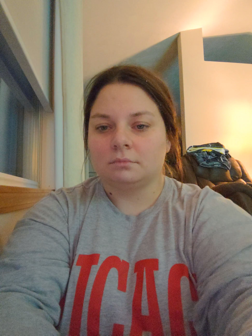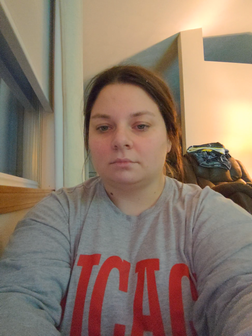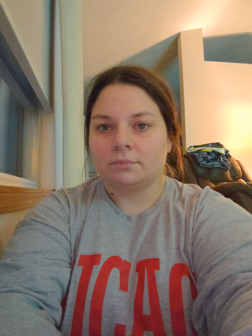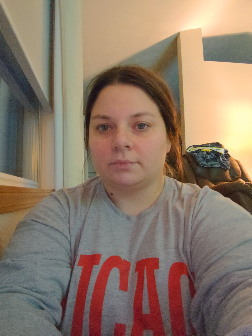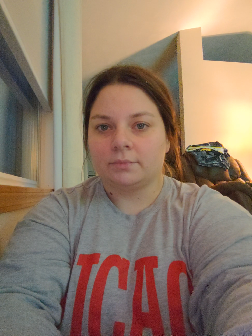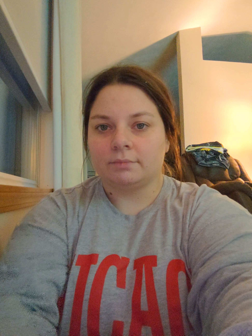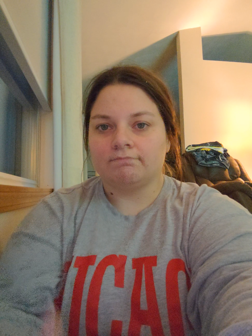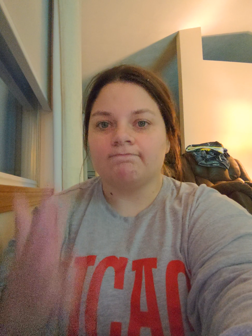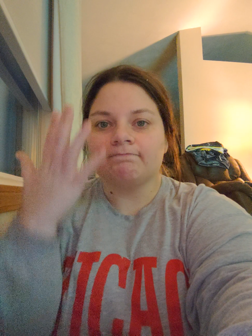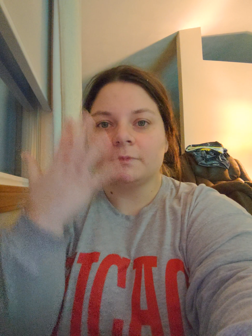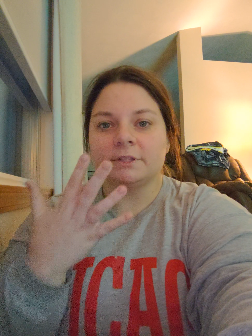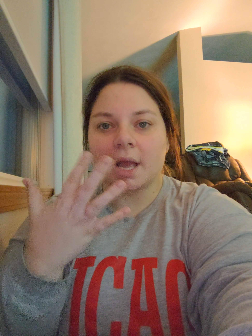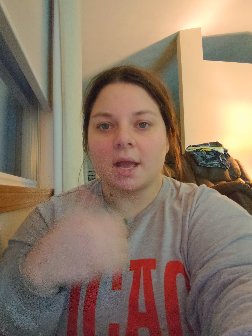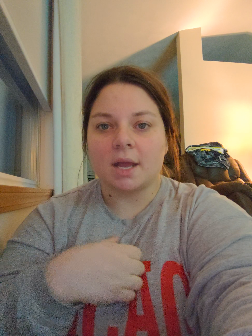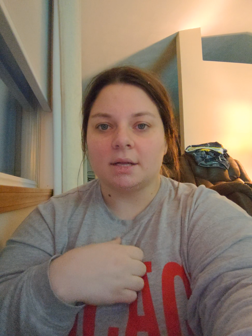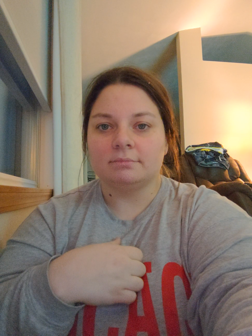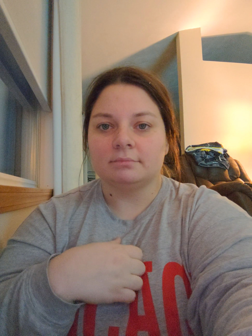sad